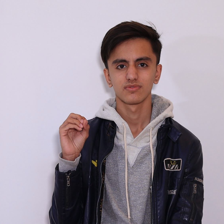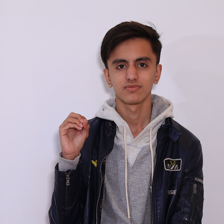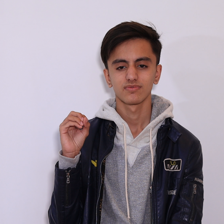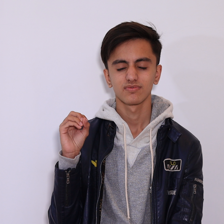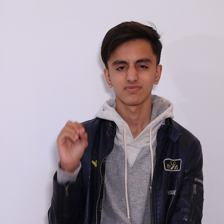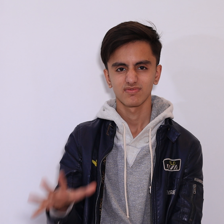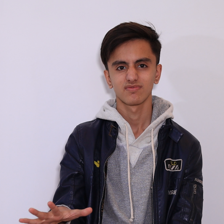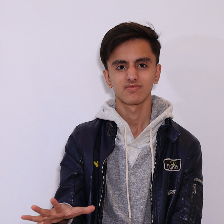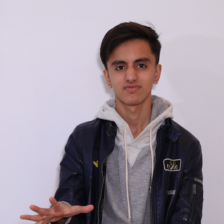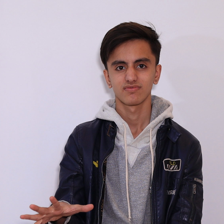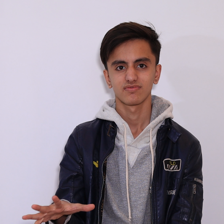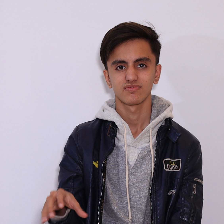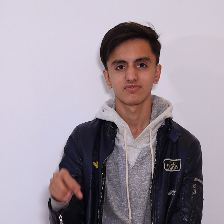bad